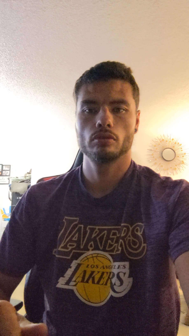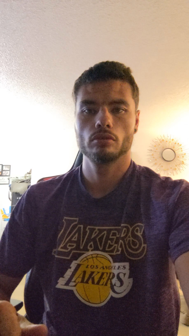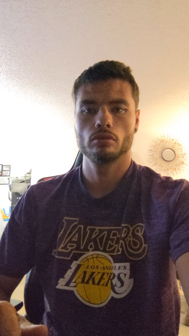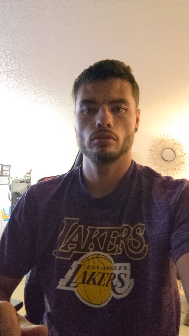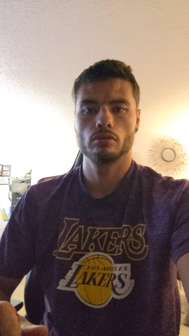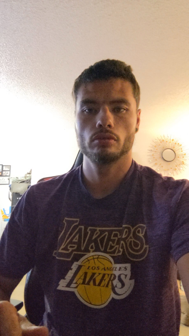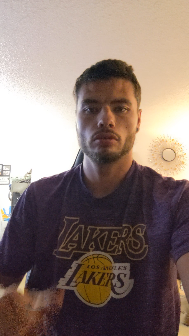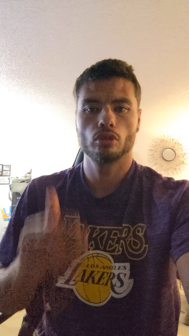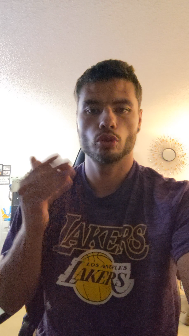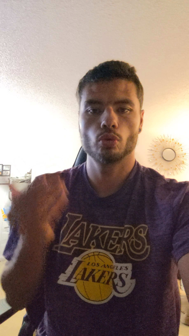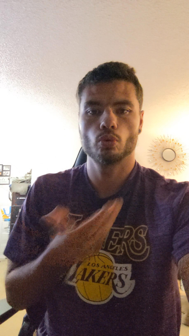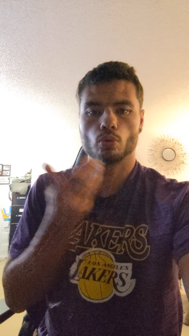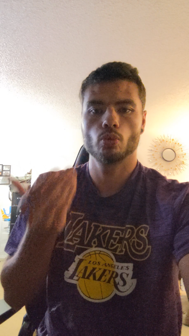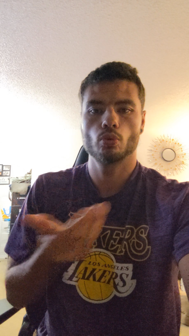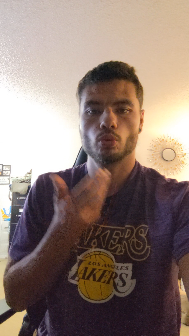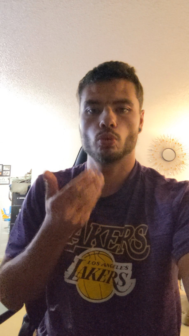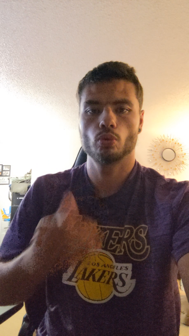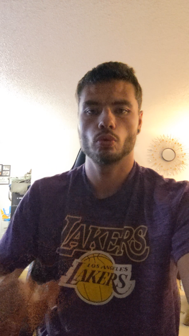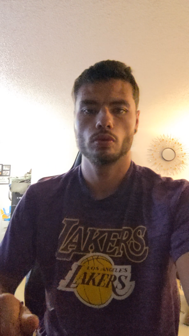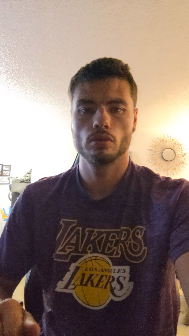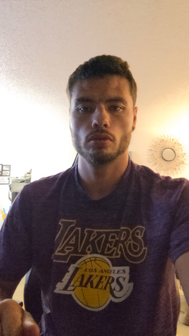new